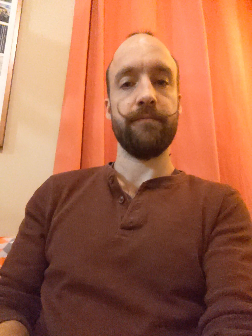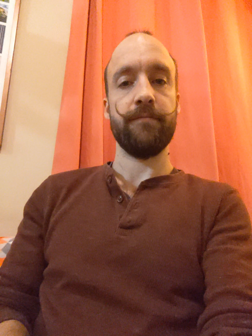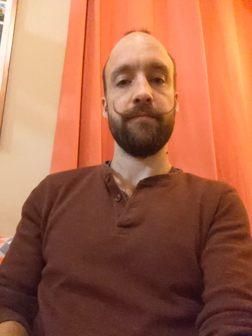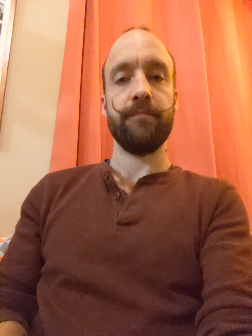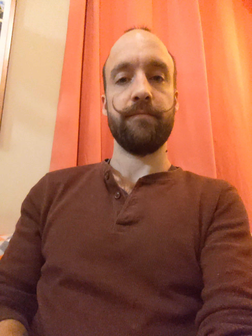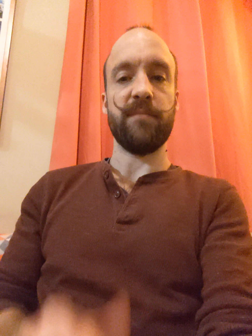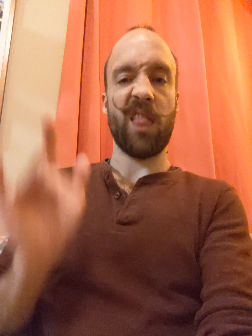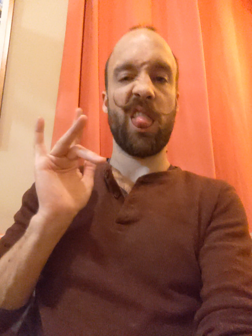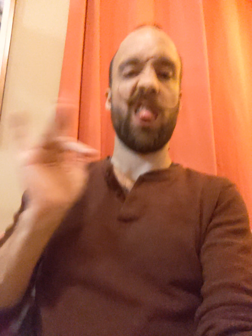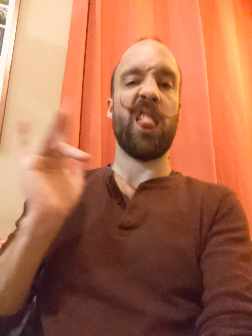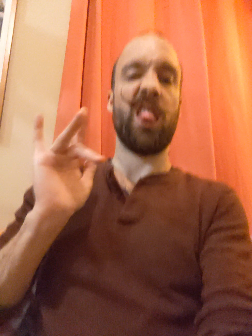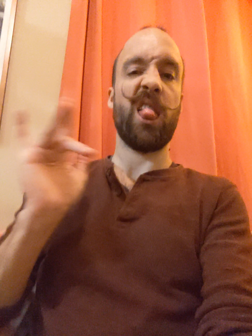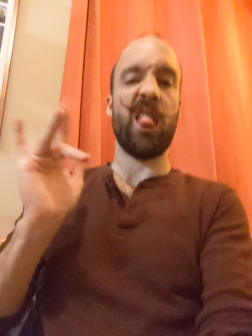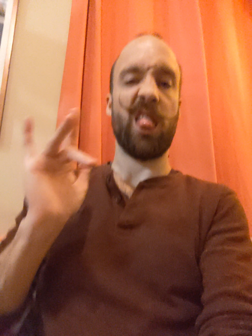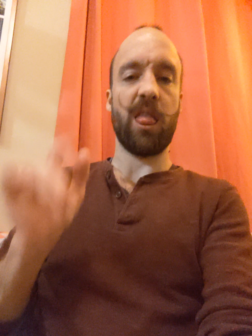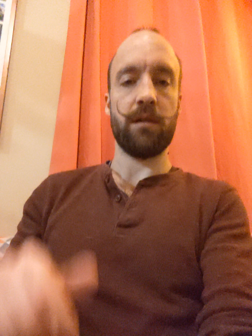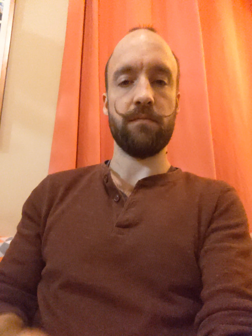yucky